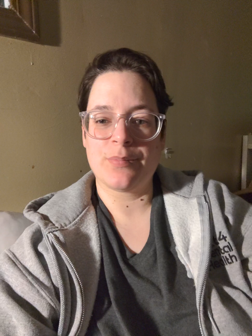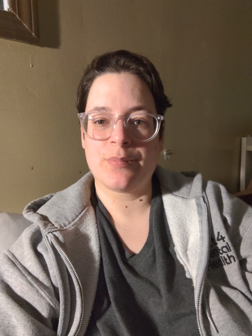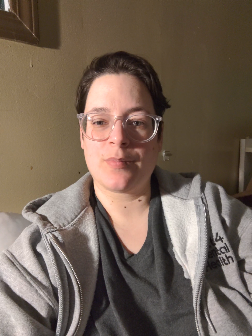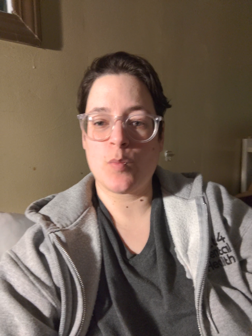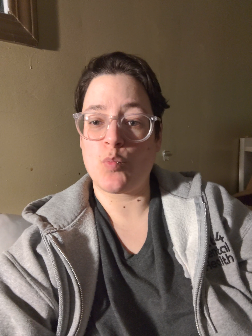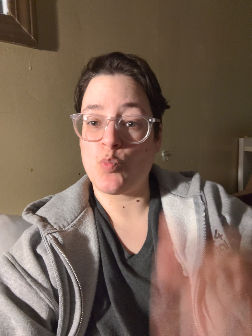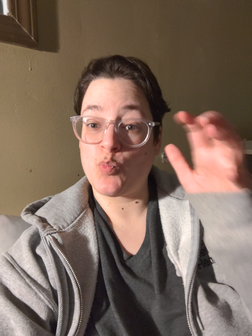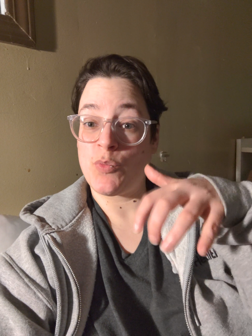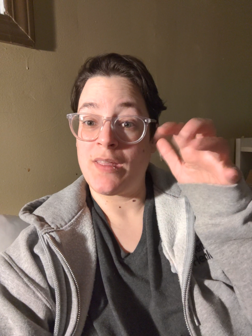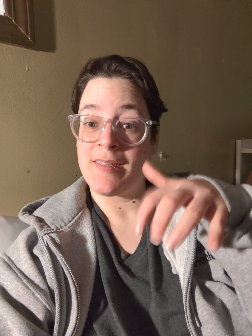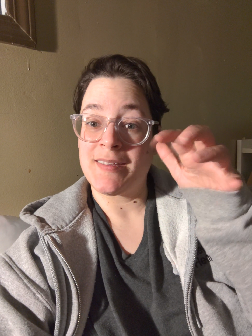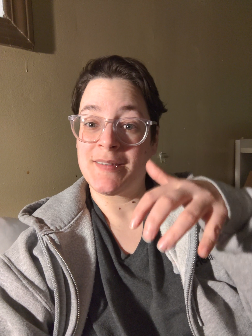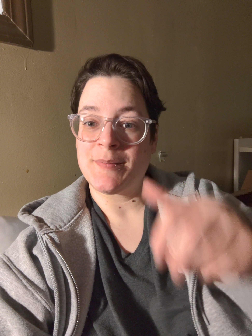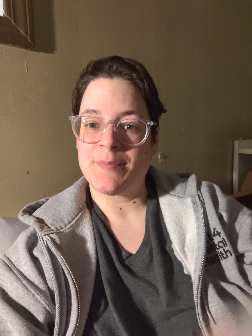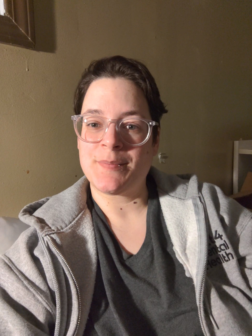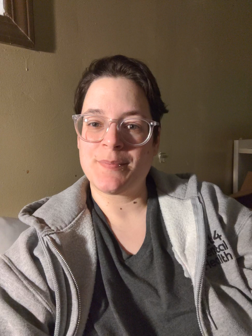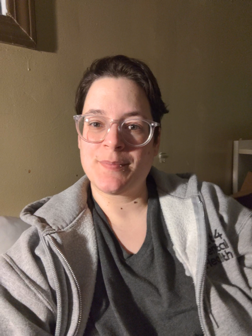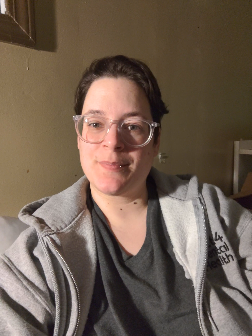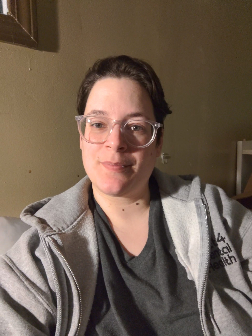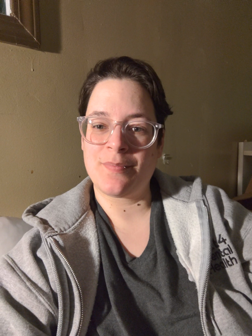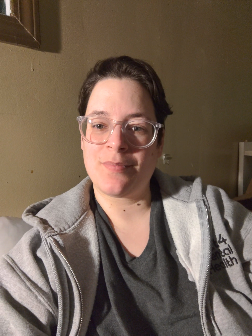rain